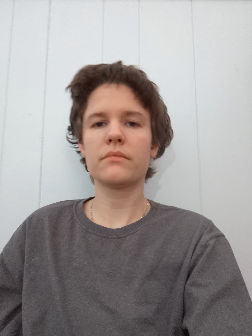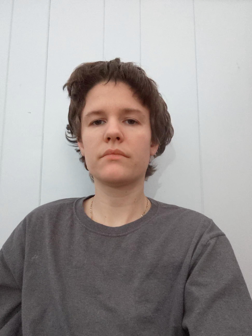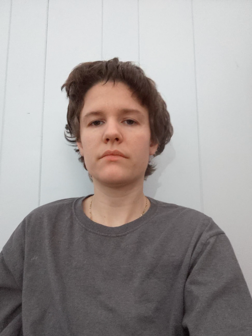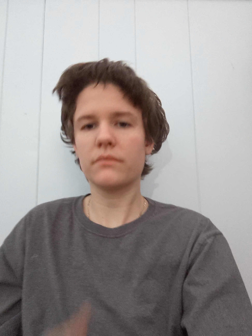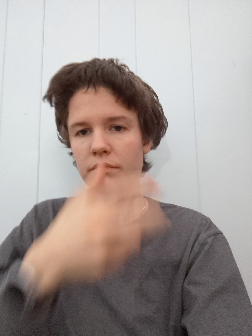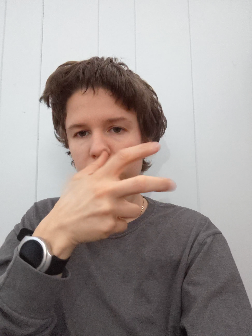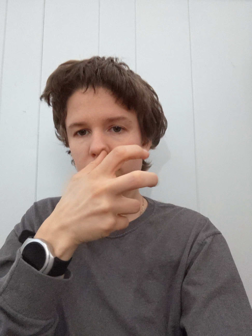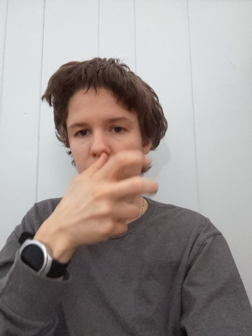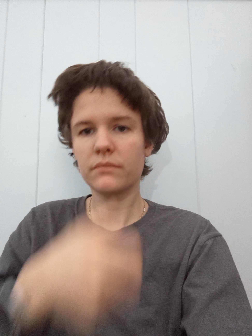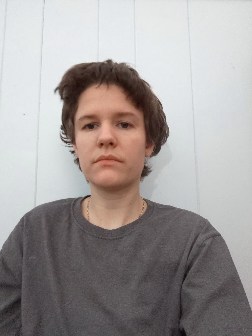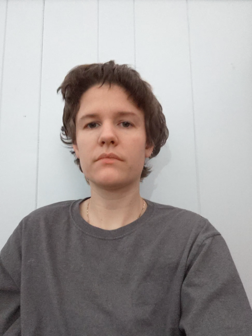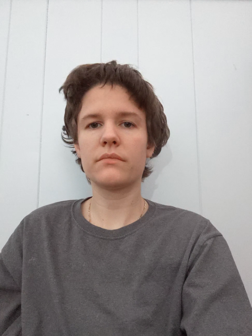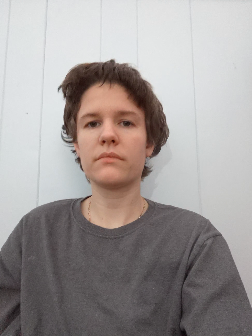bug